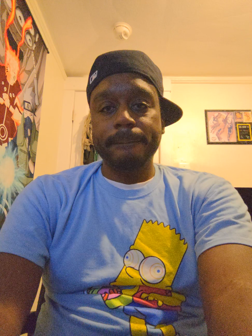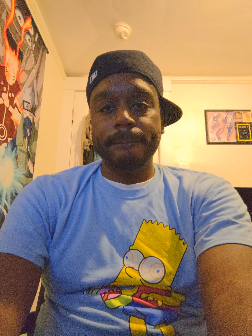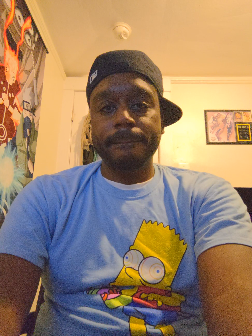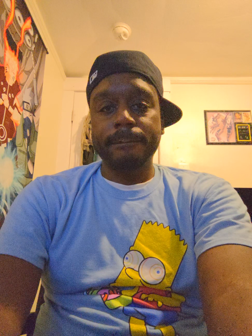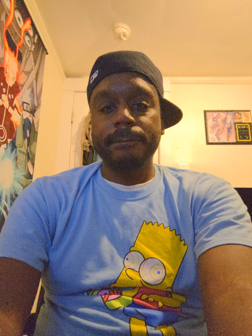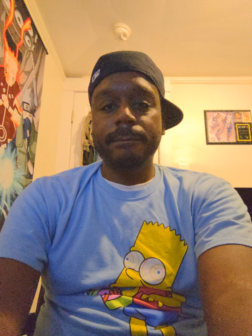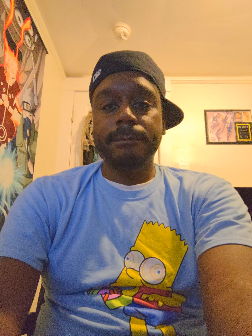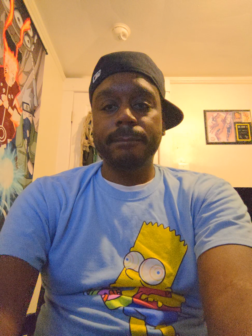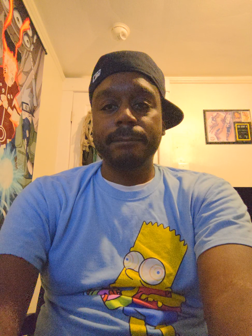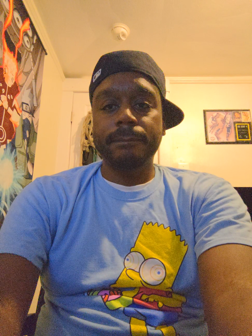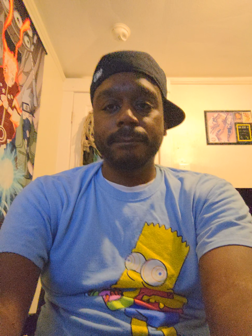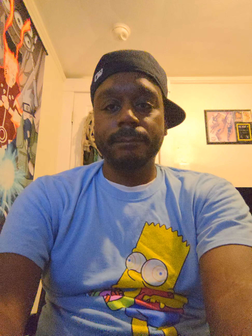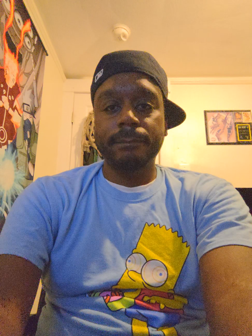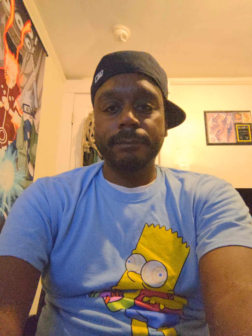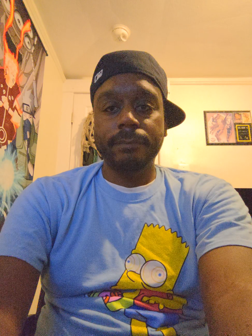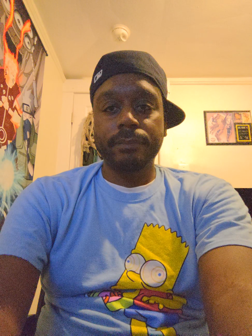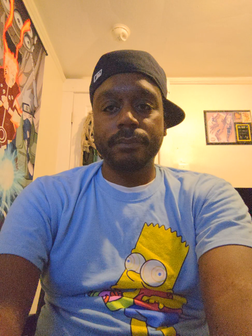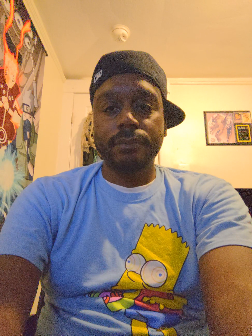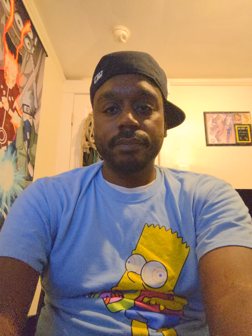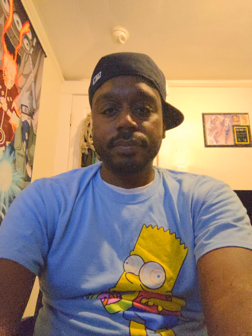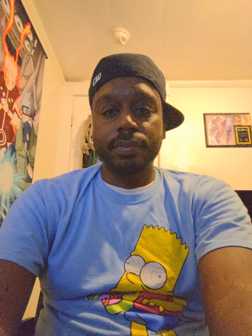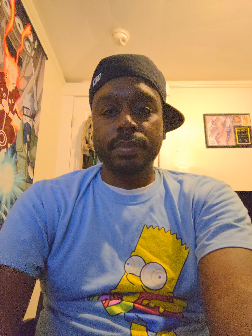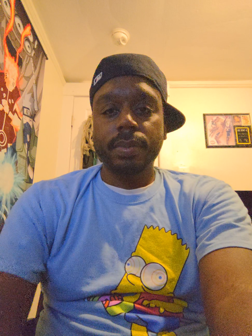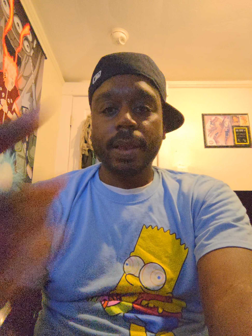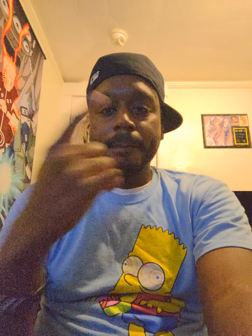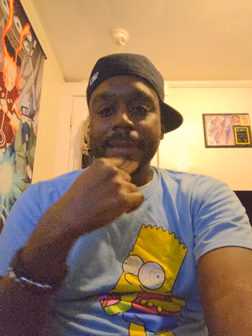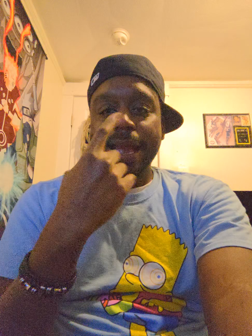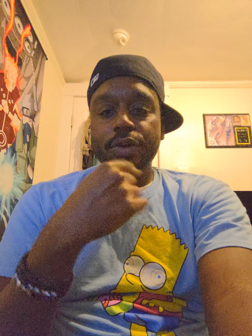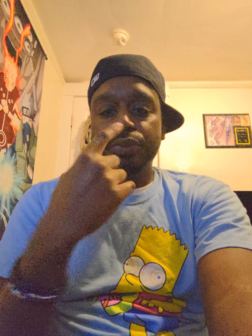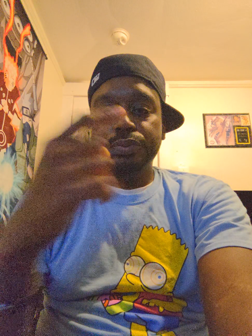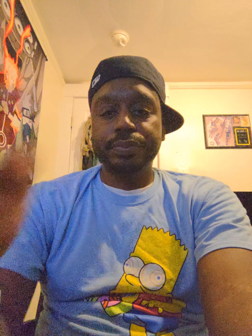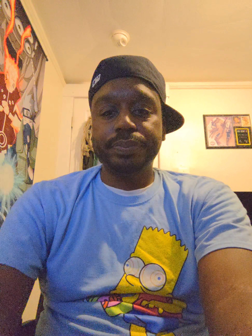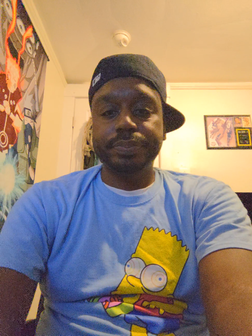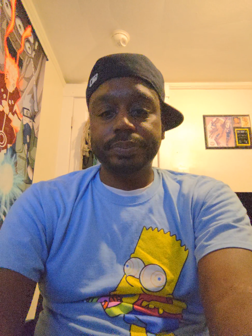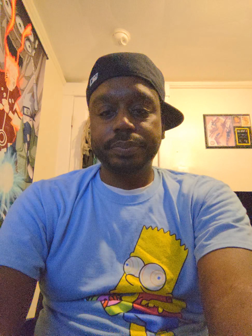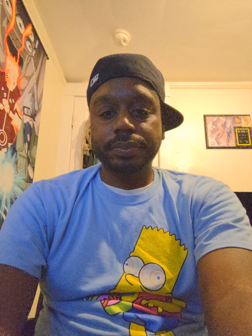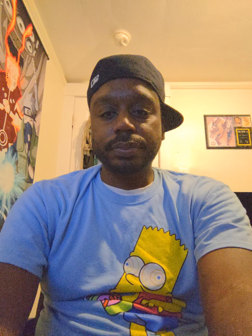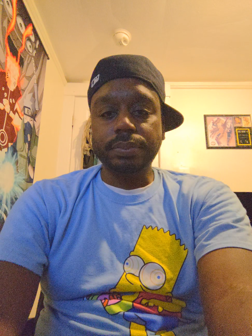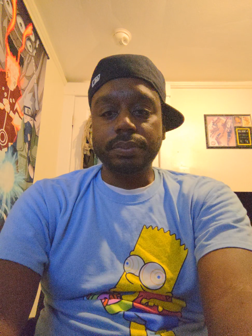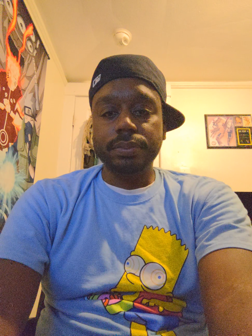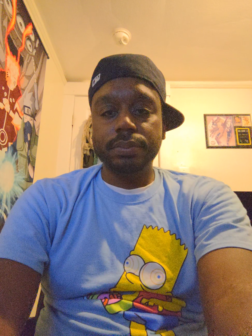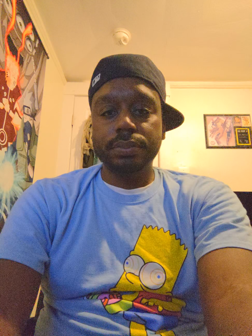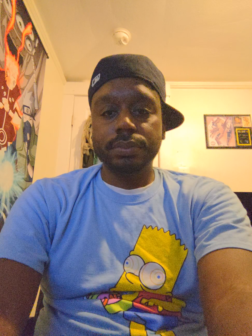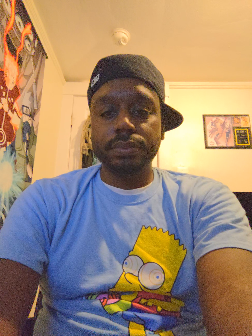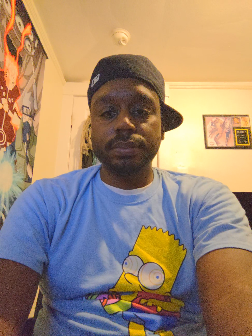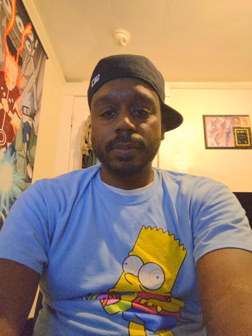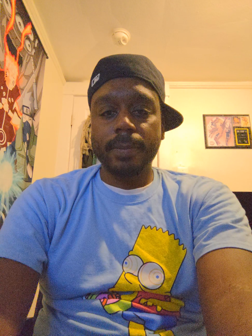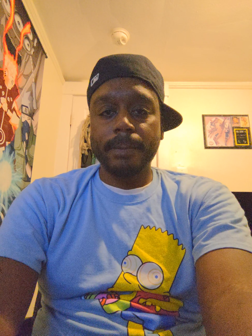mouth